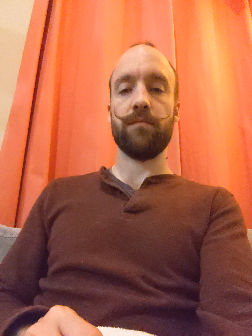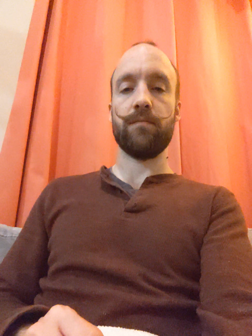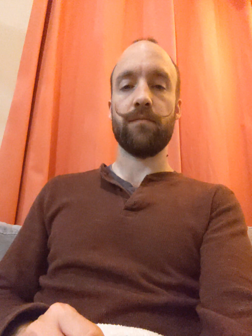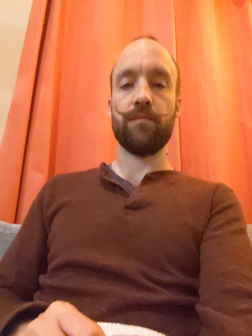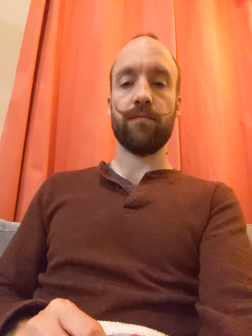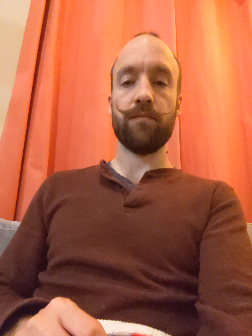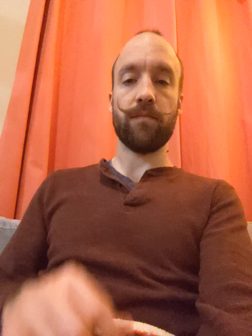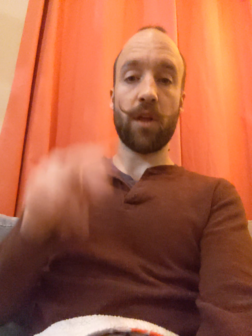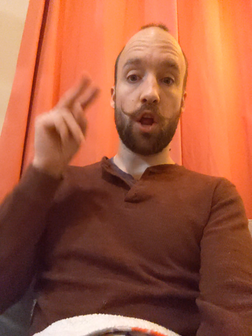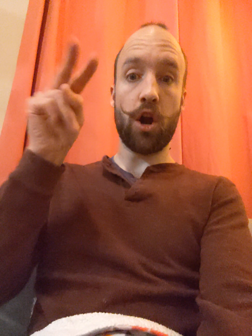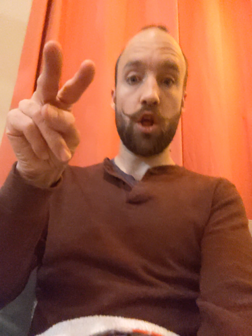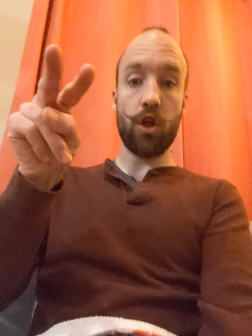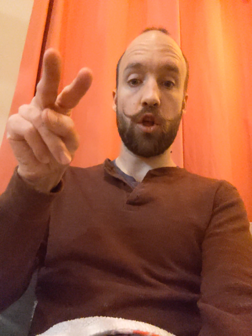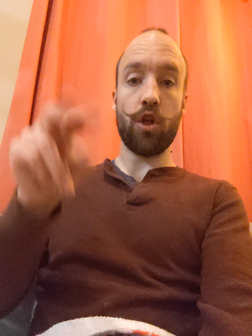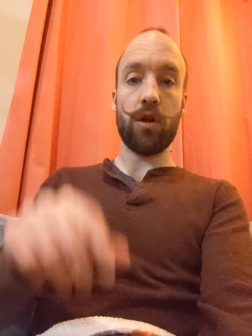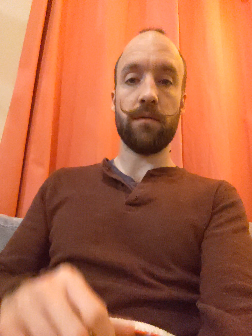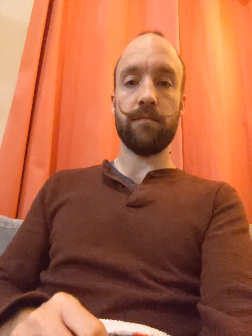look